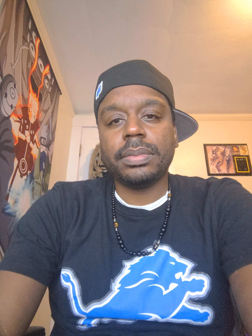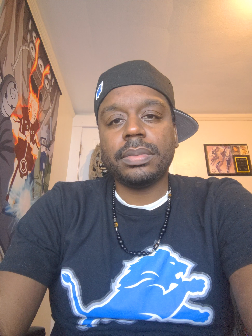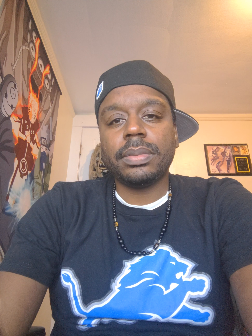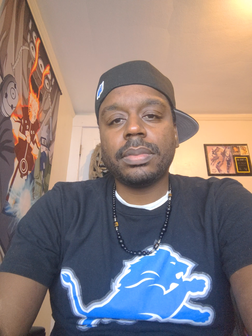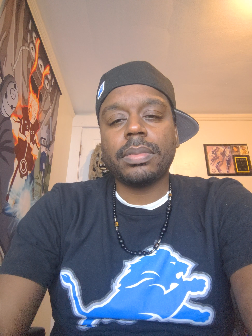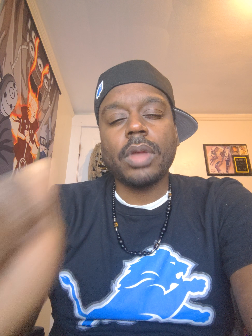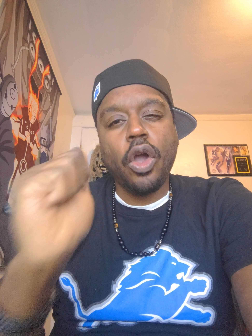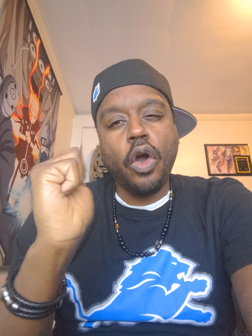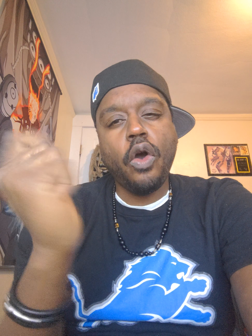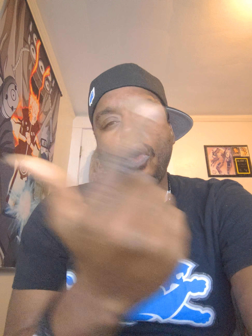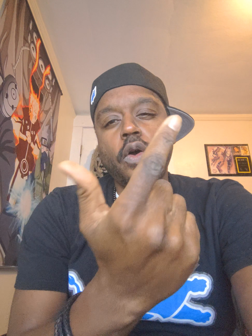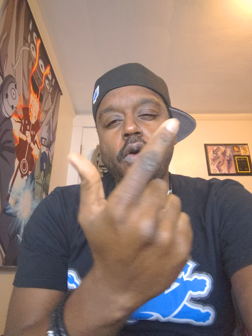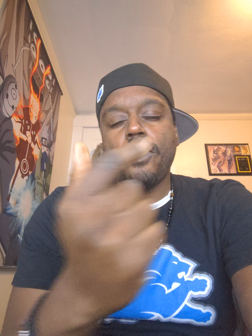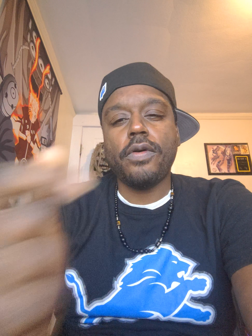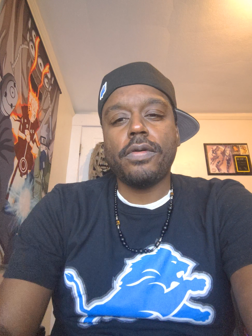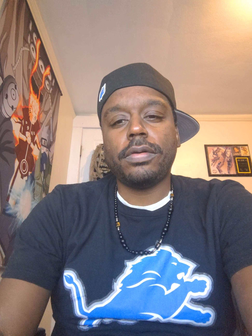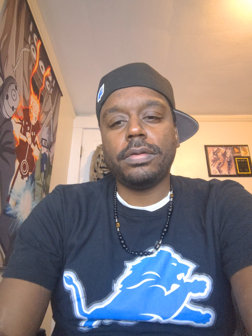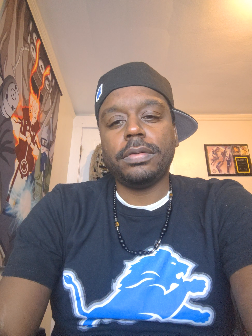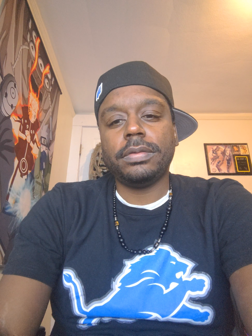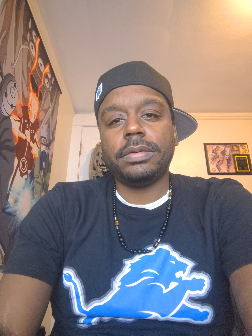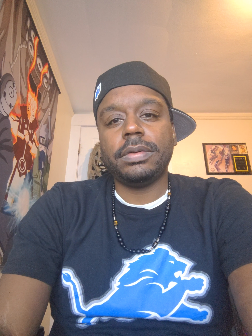all